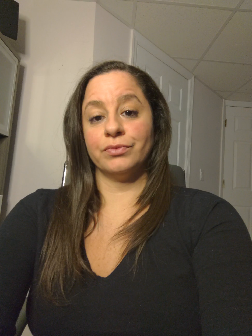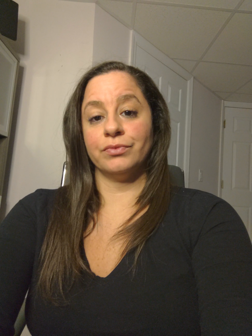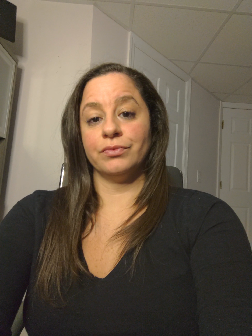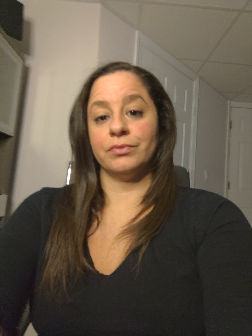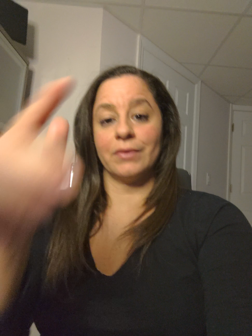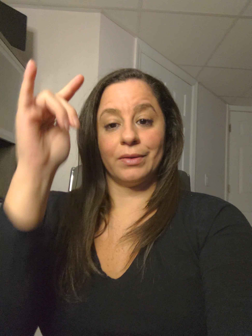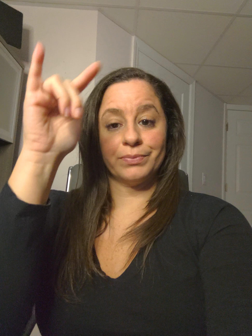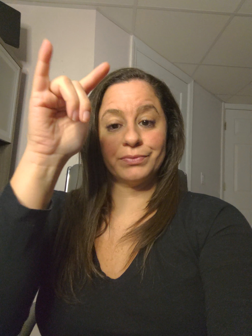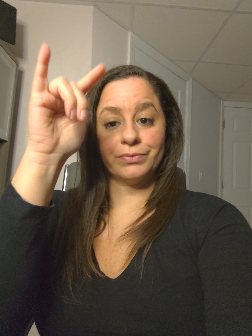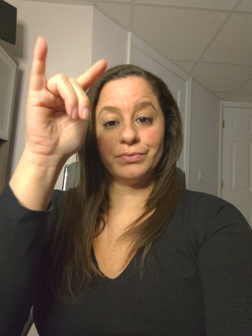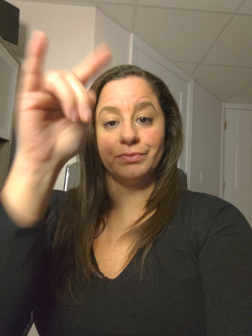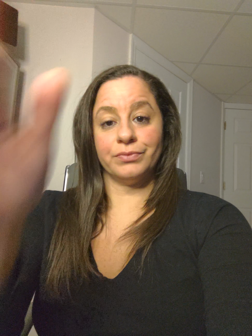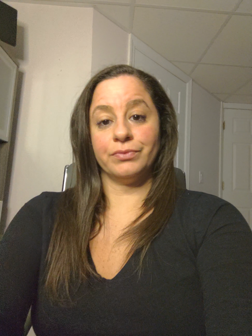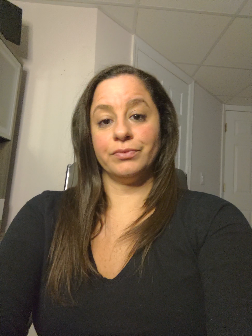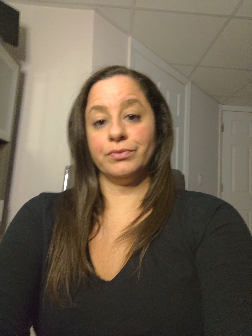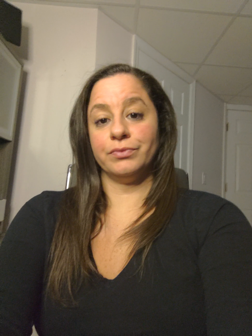airplane